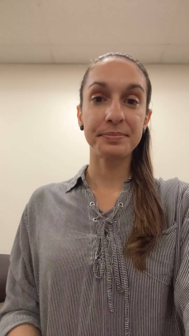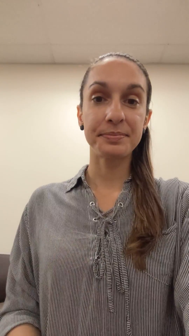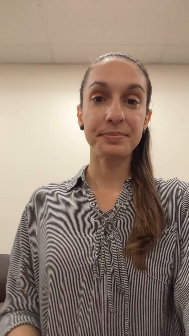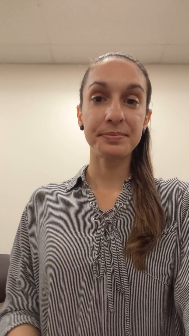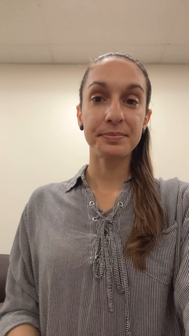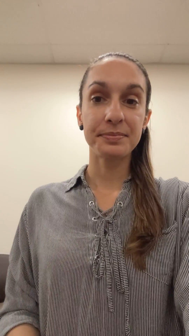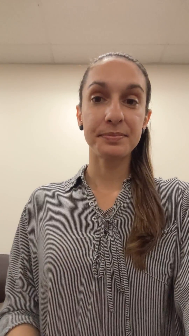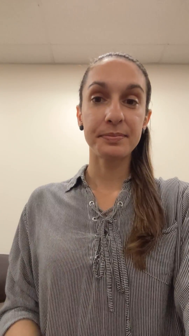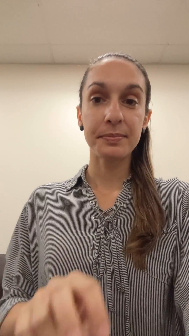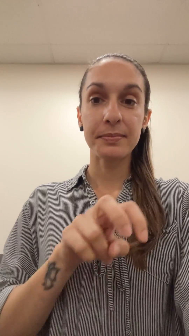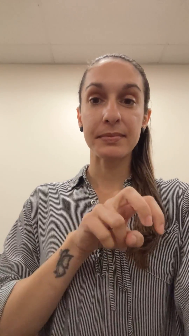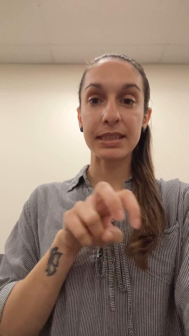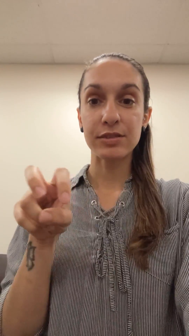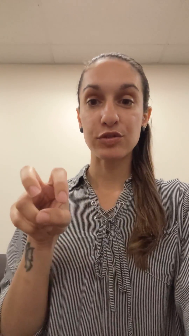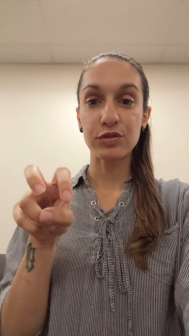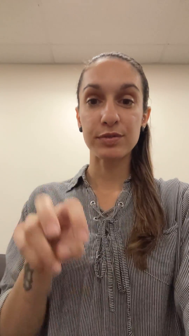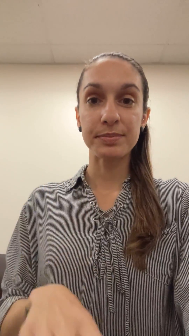bench